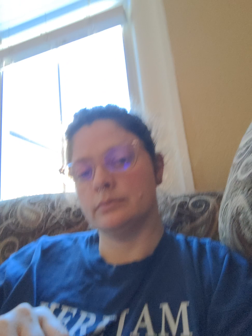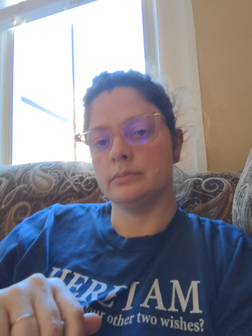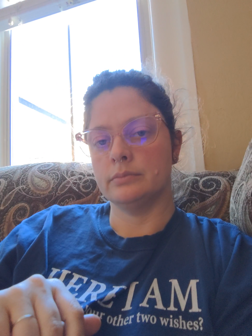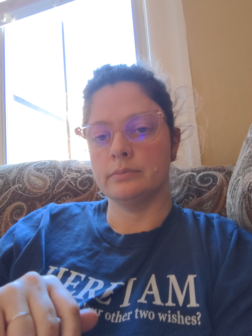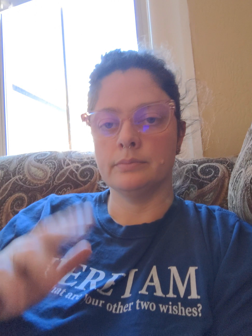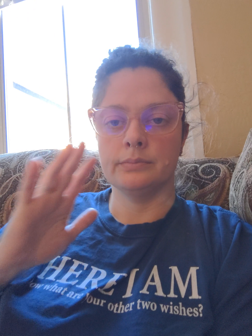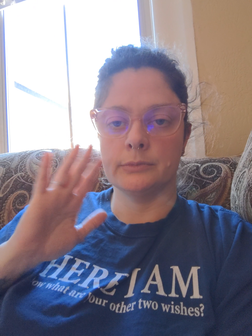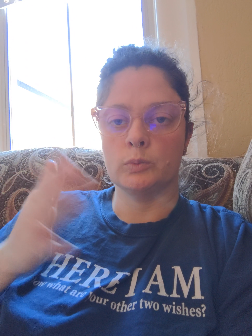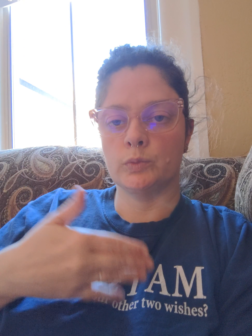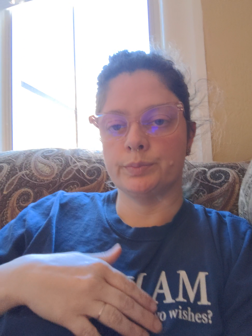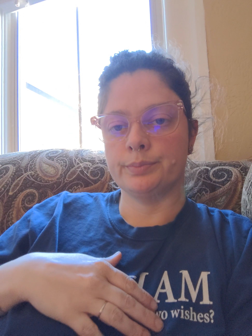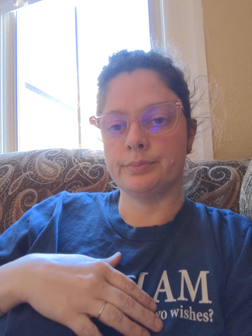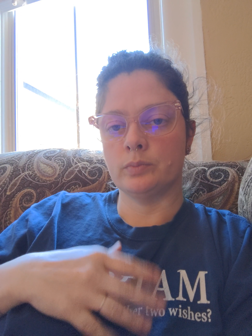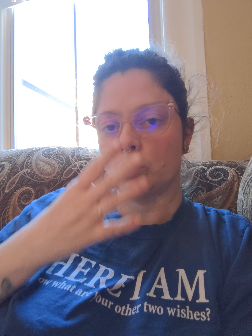bedroom